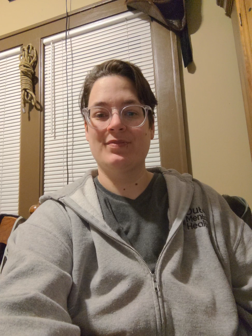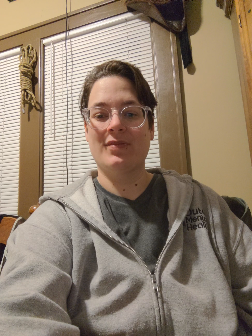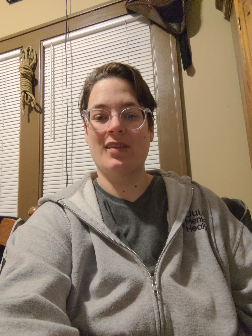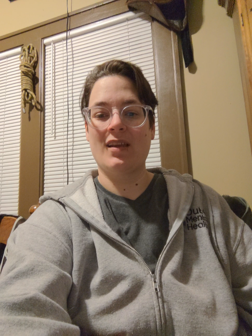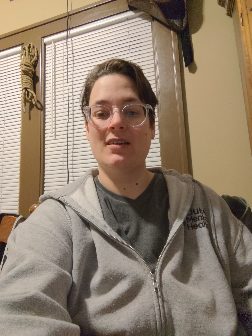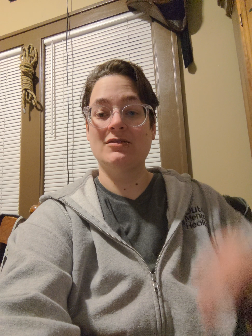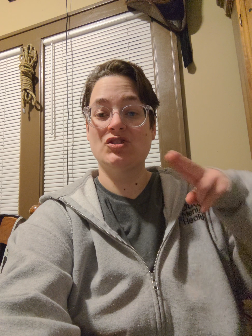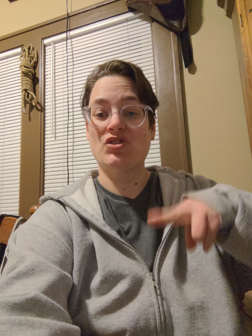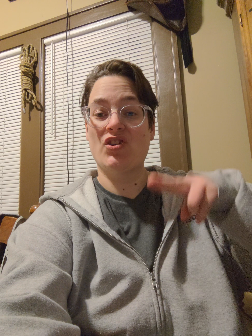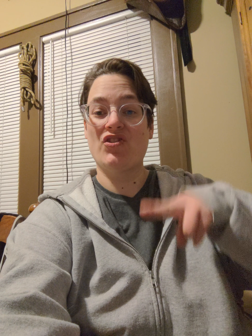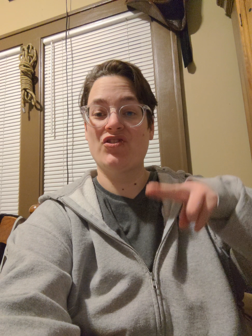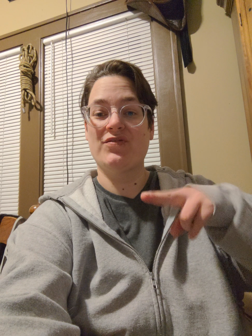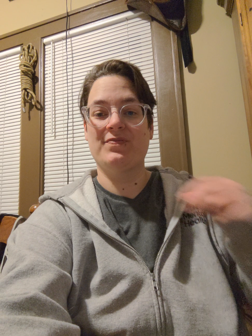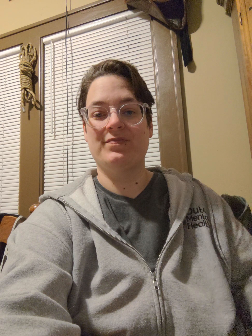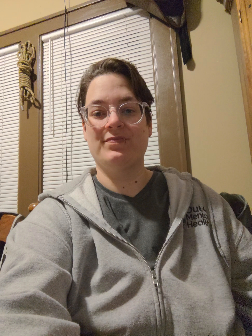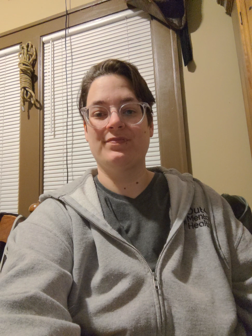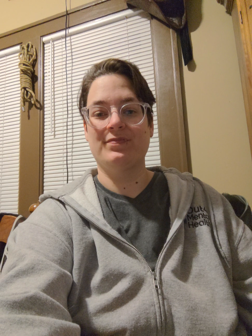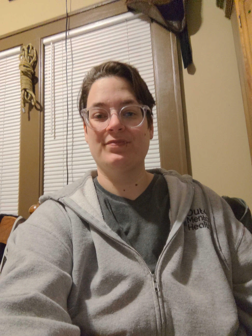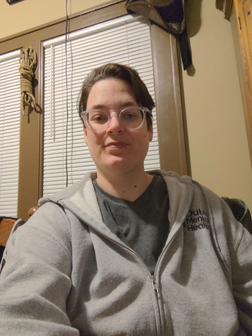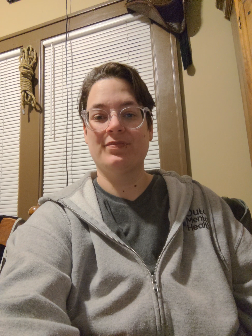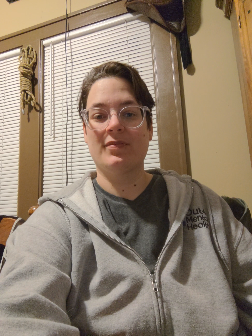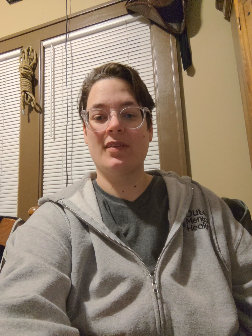chair